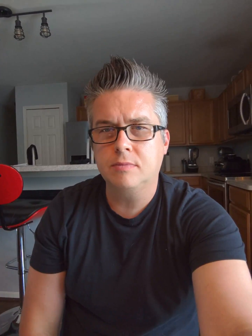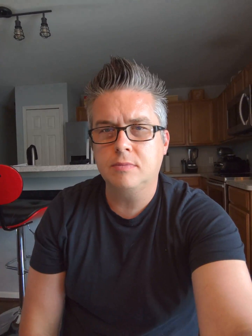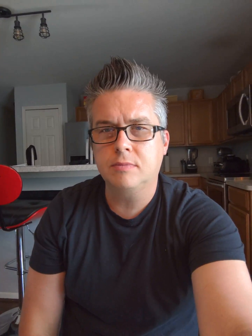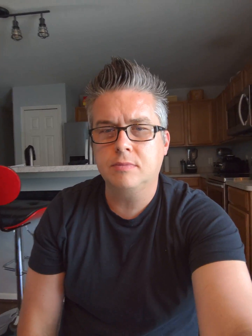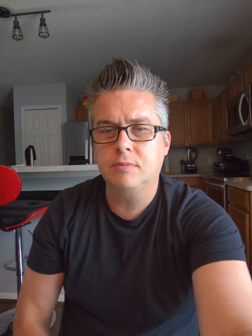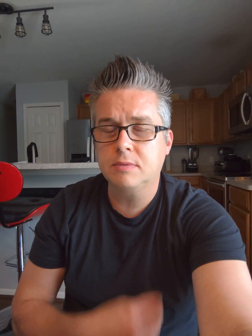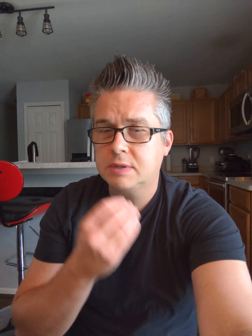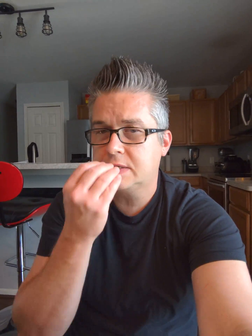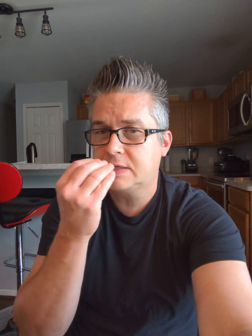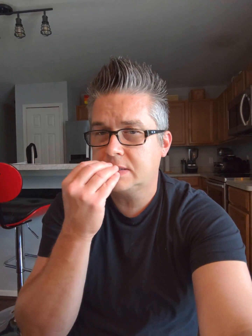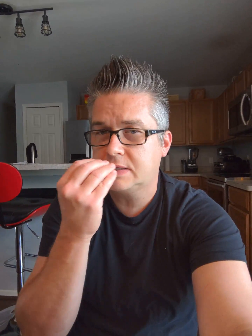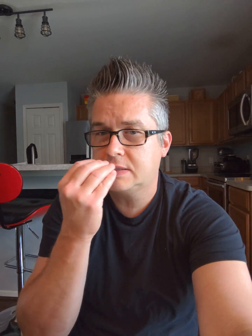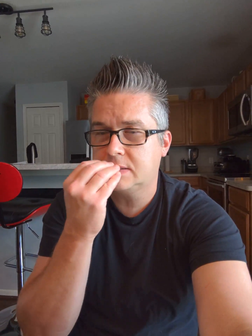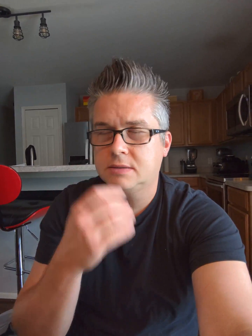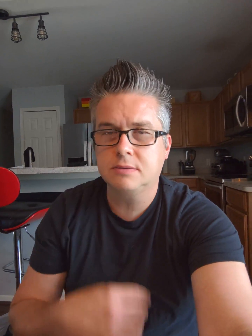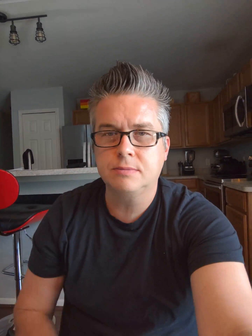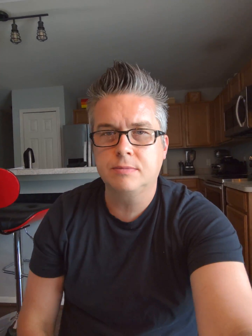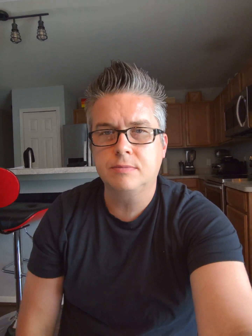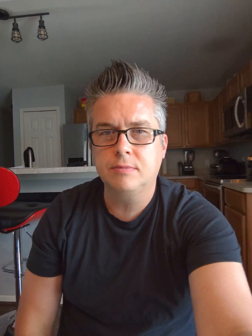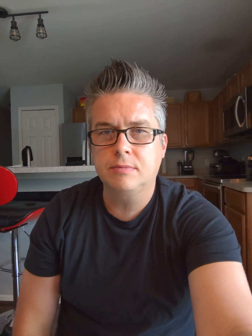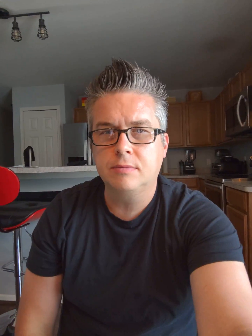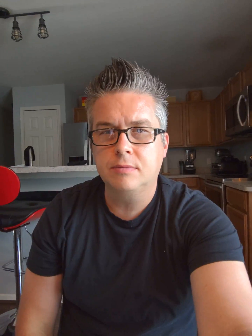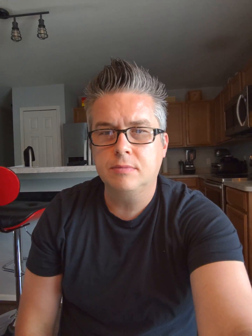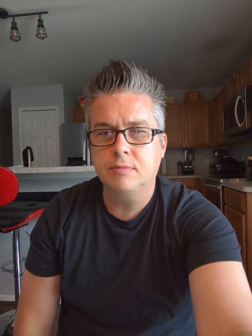eat